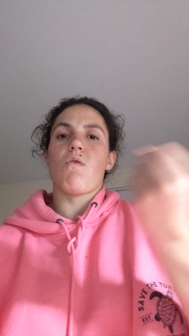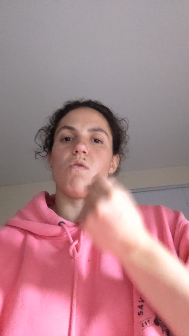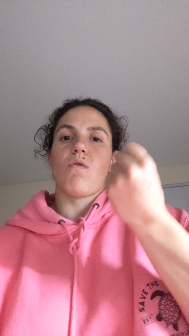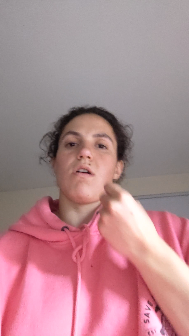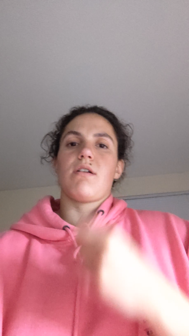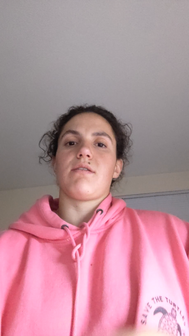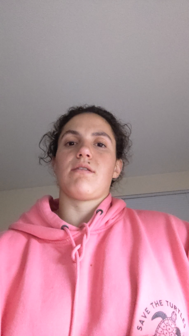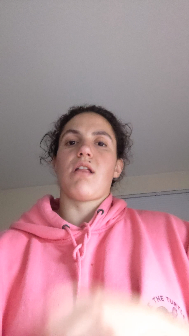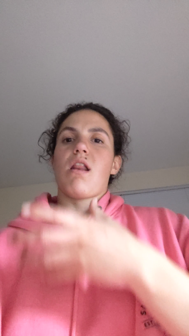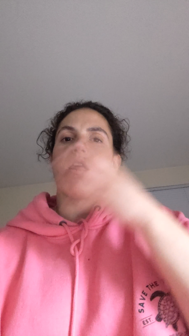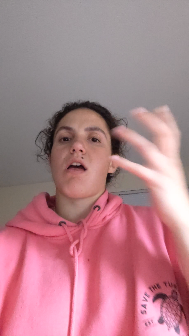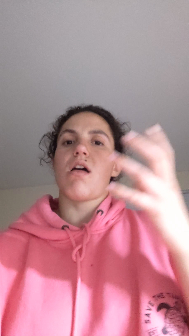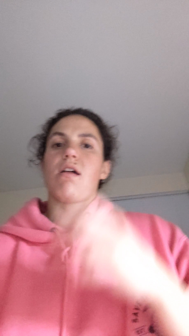a lot